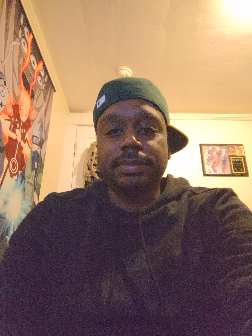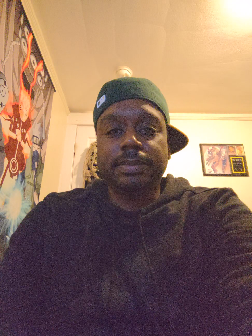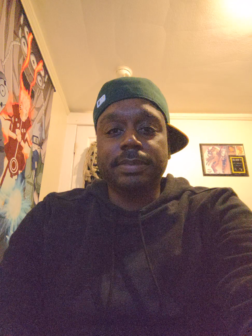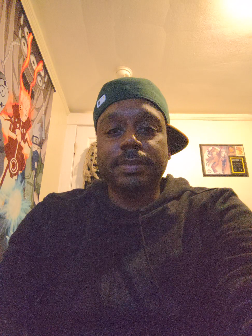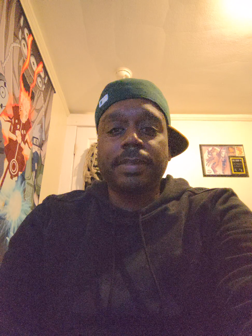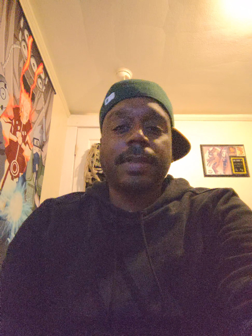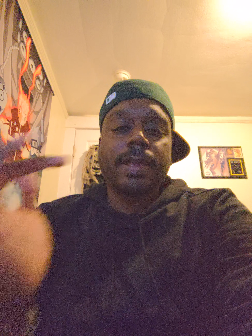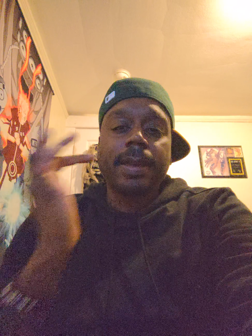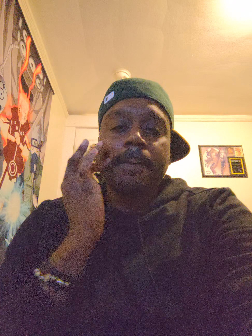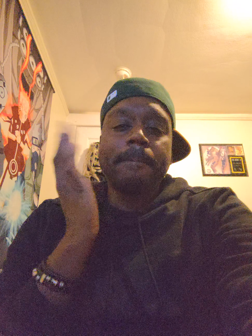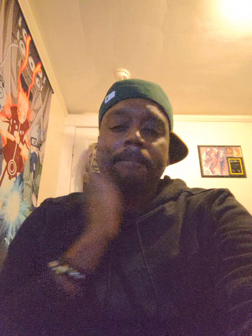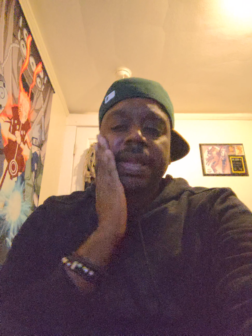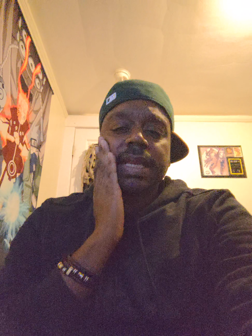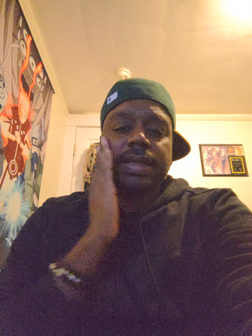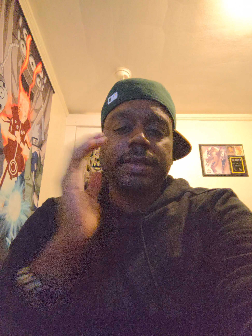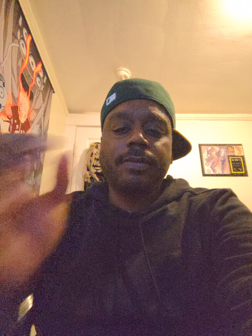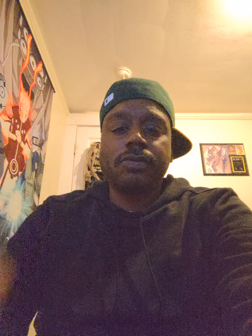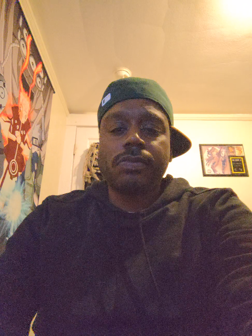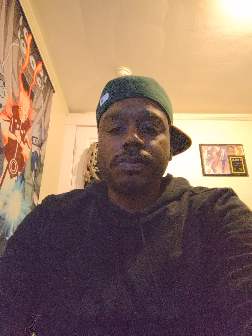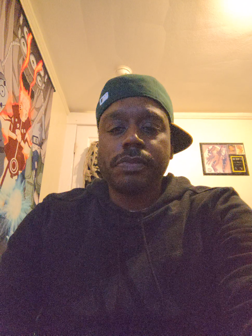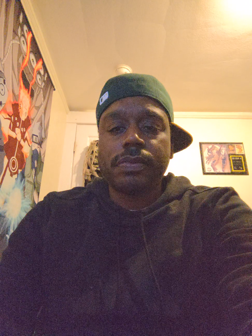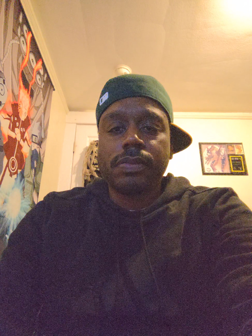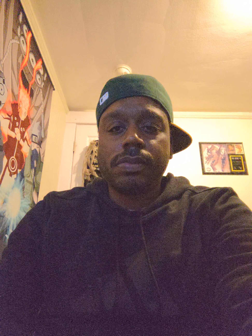bee